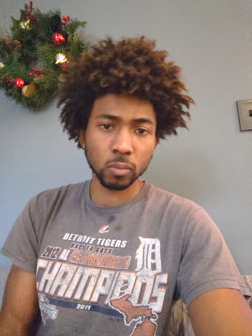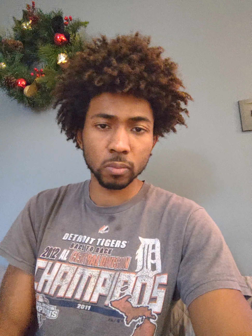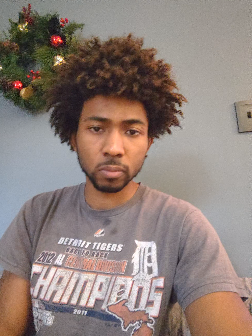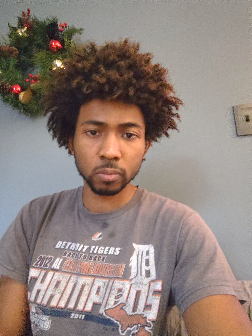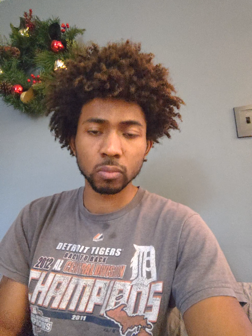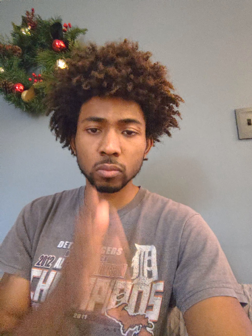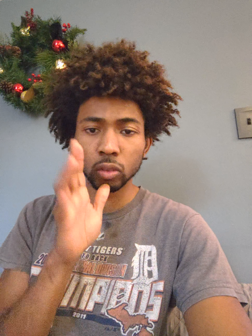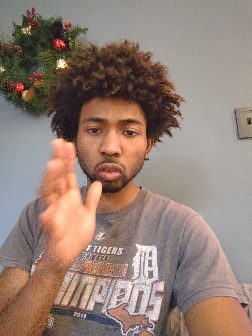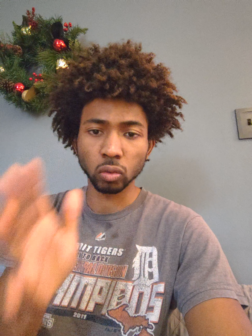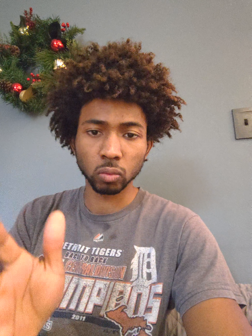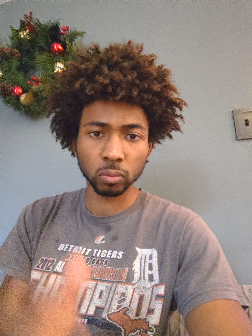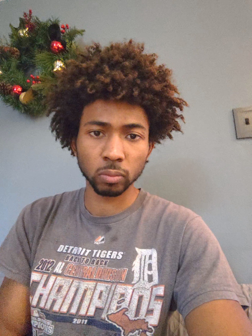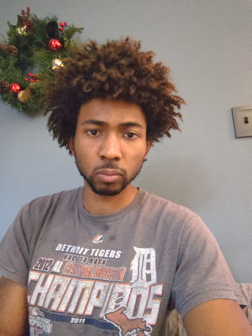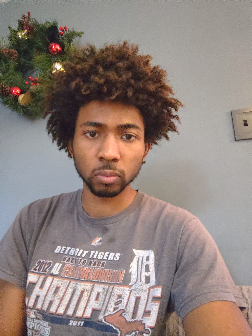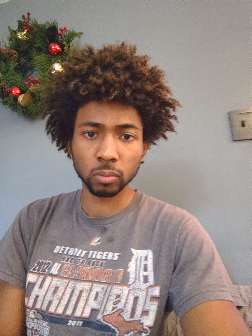grandma